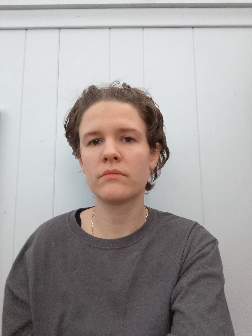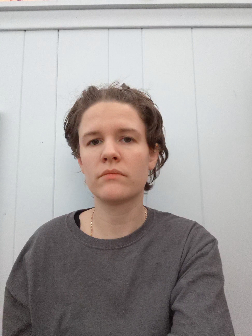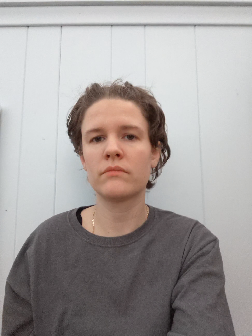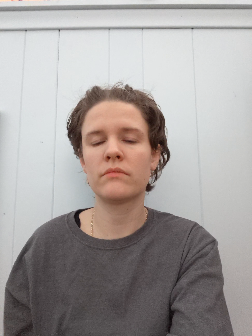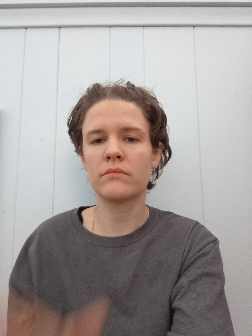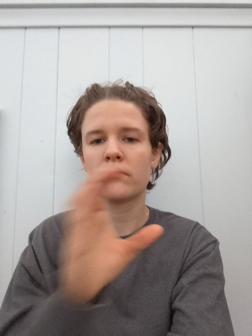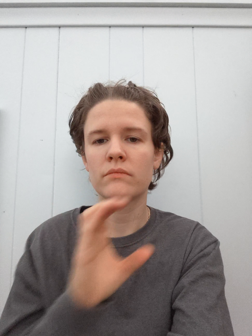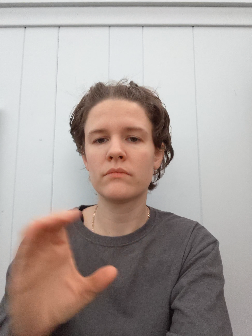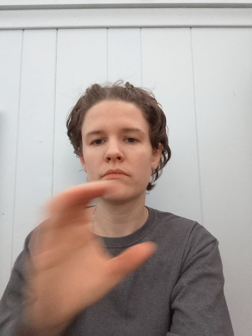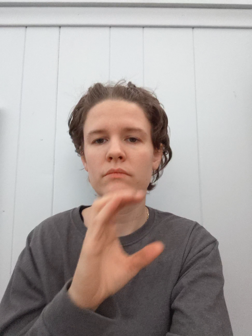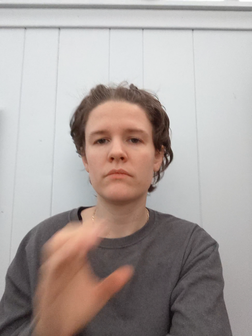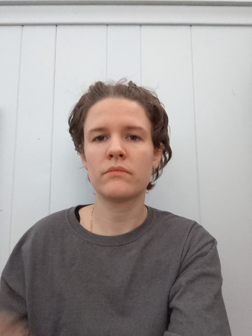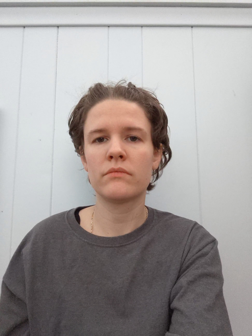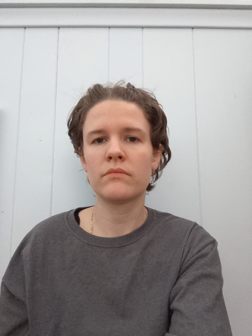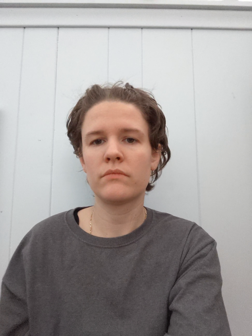chocolate